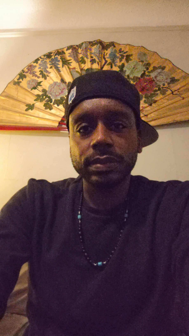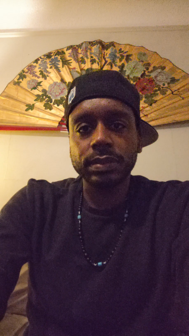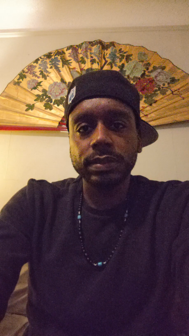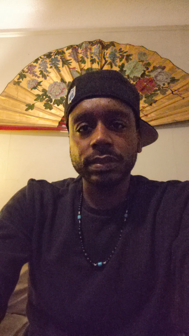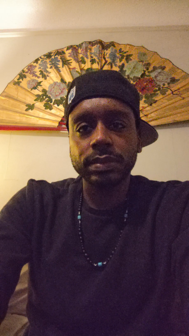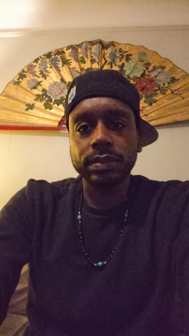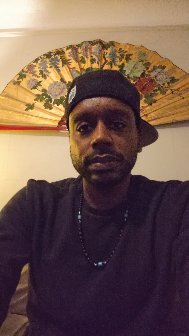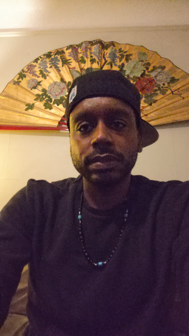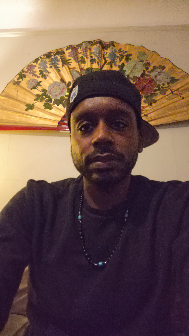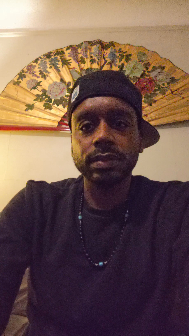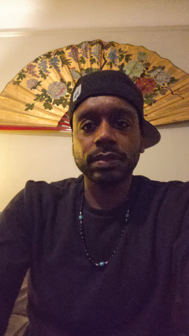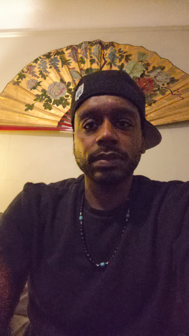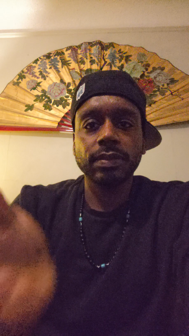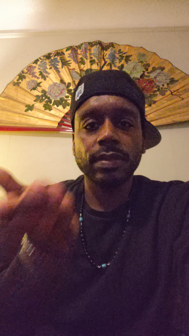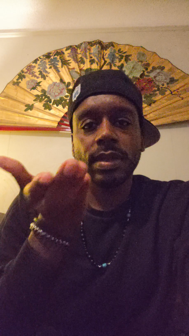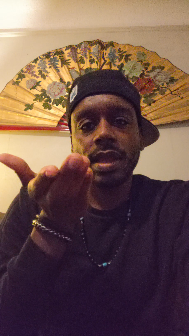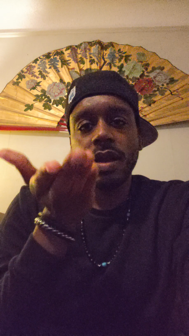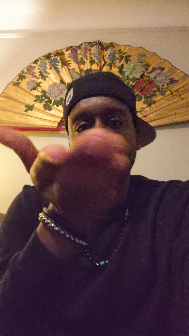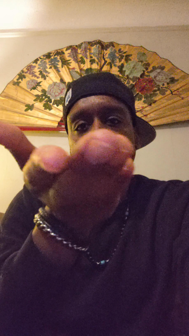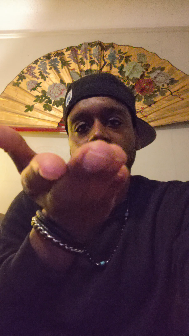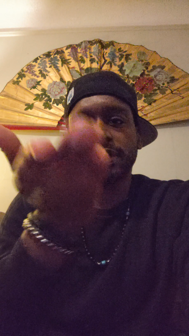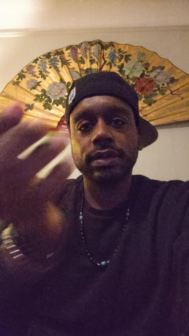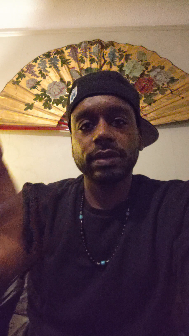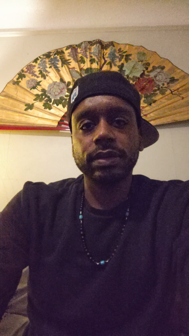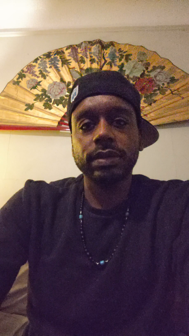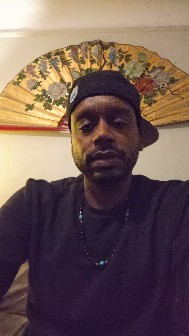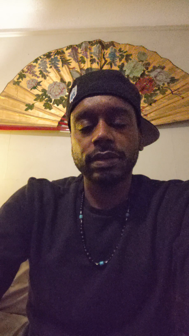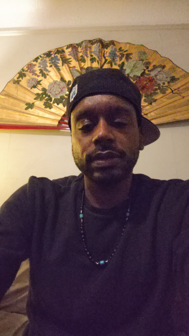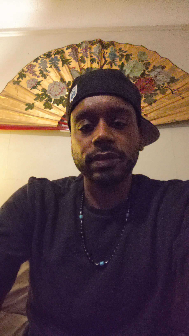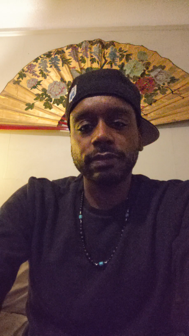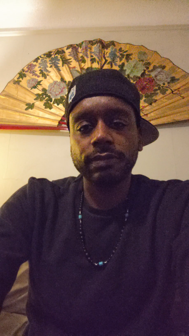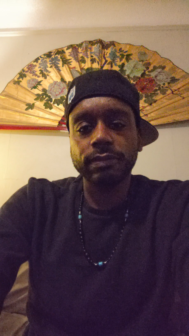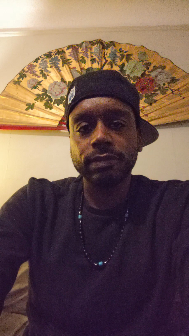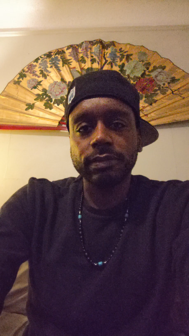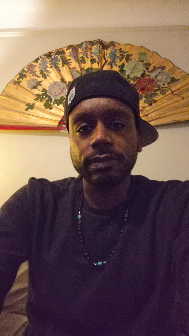oven